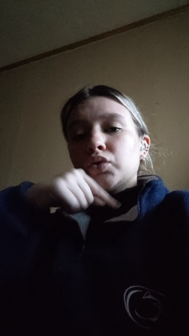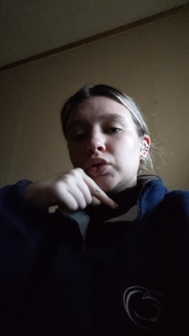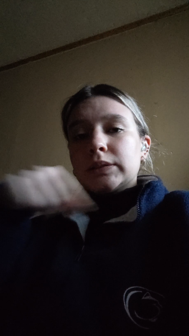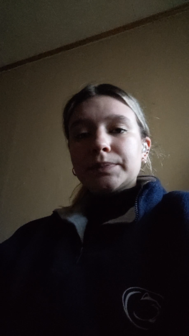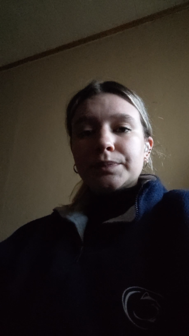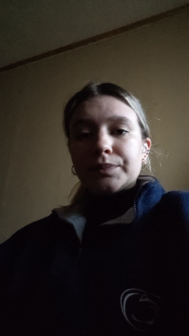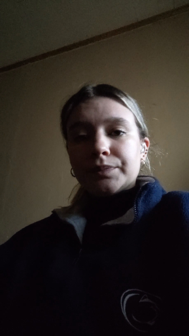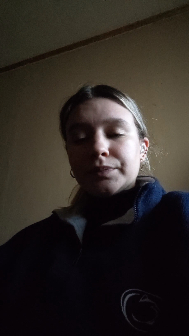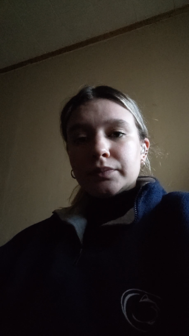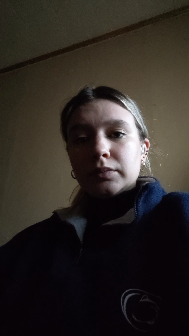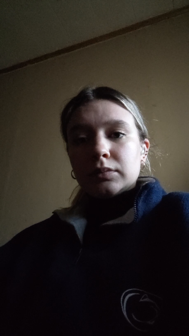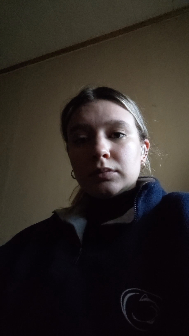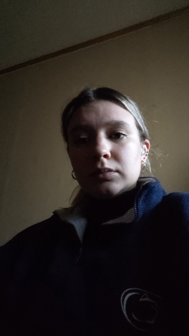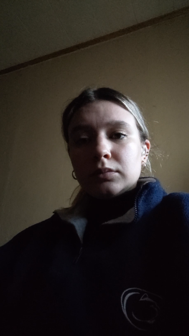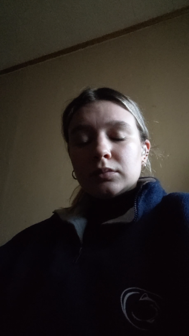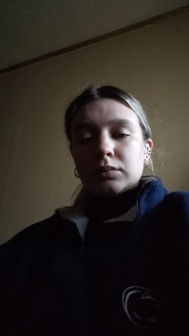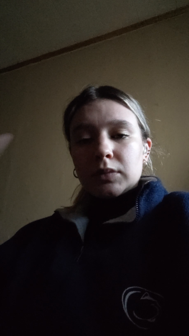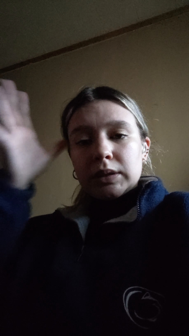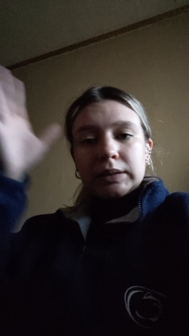deer